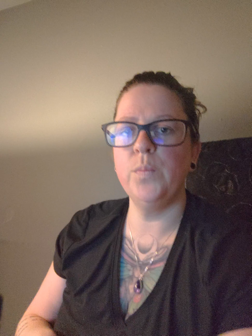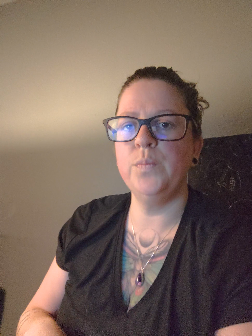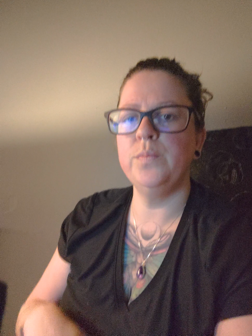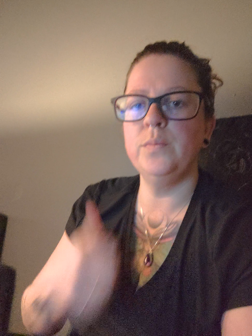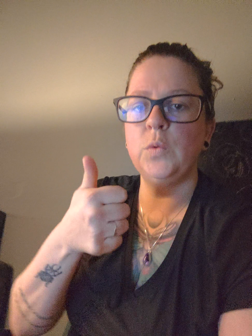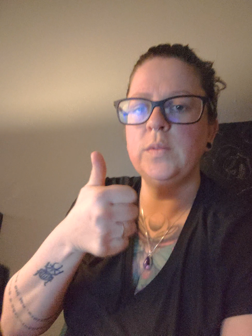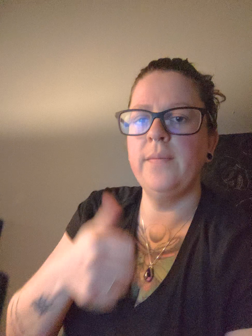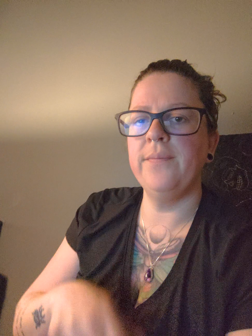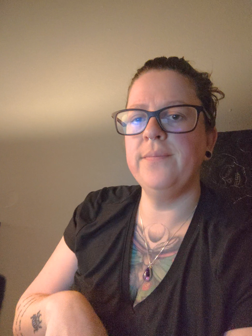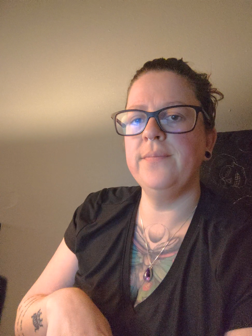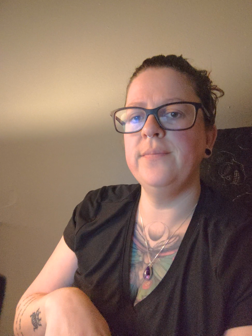yourself